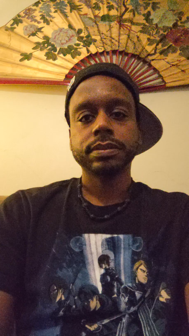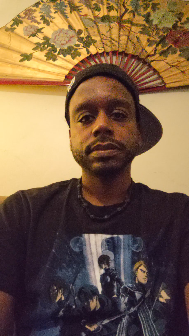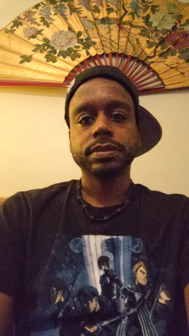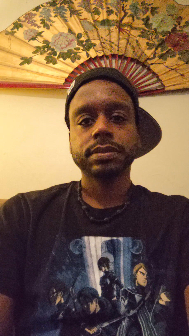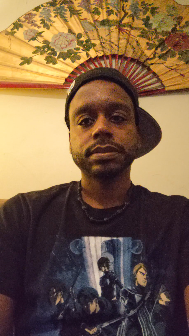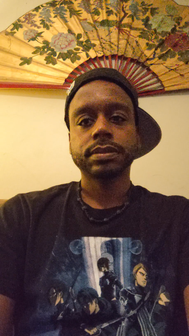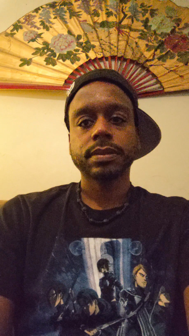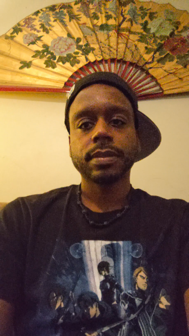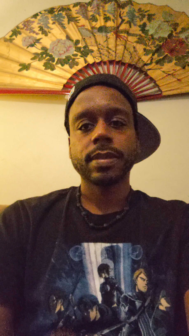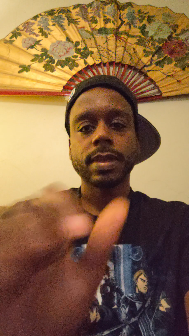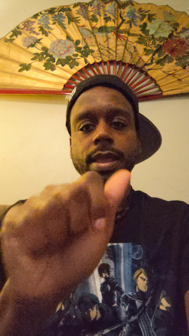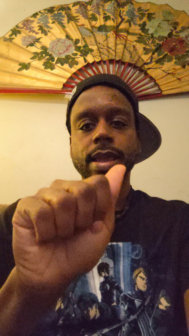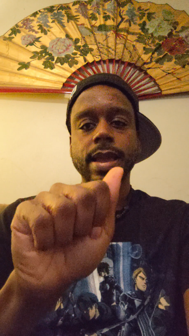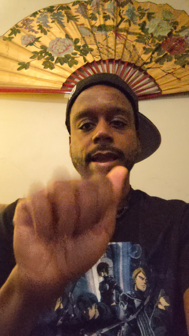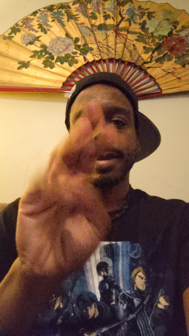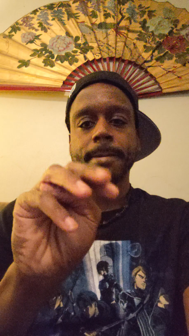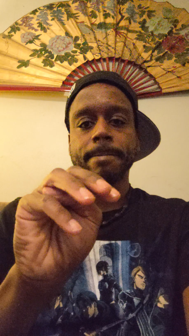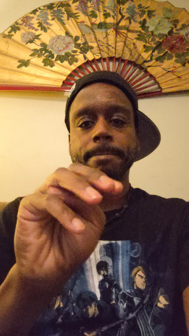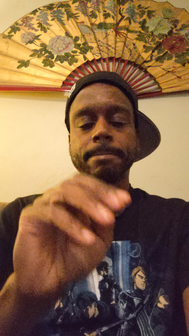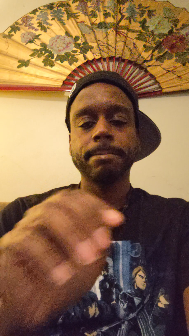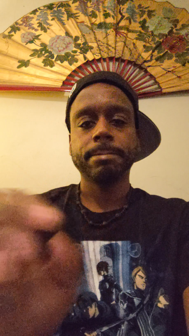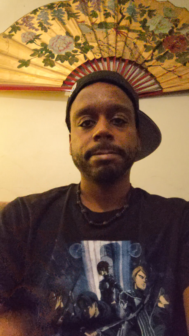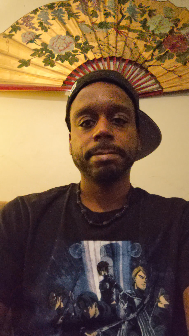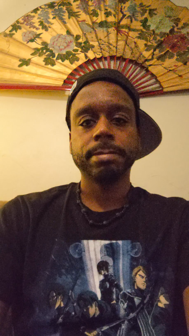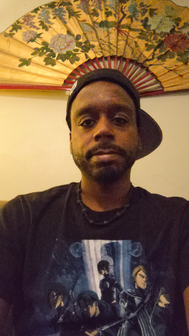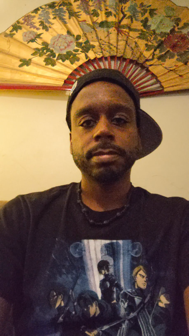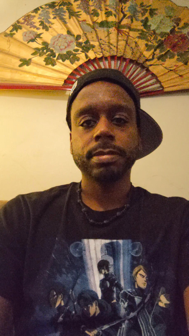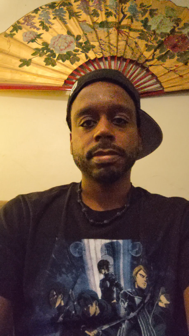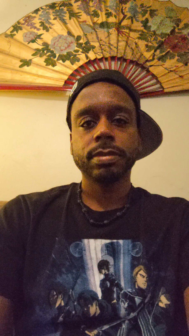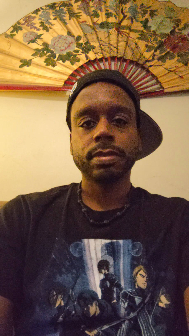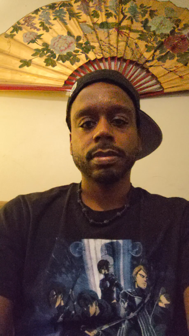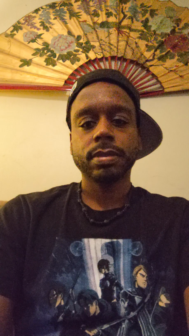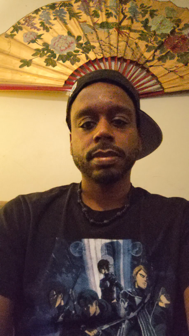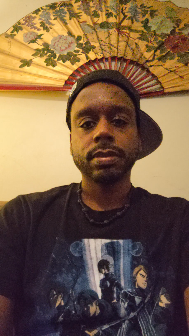am